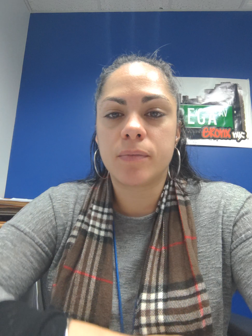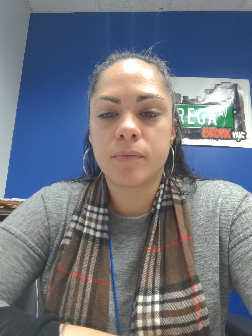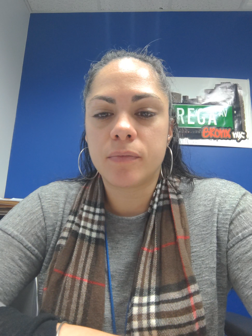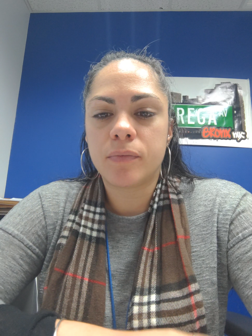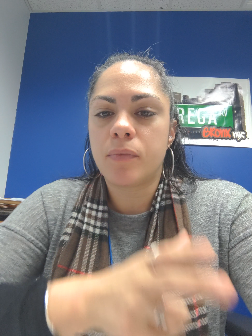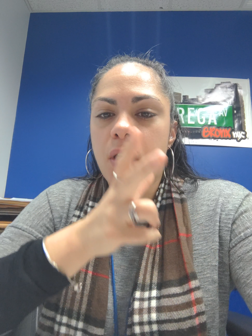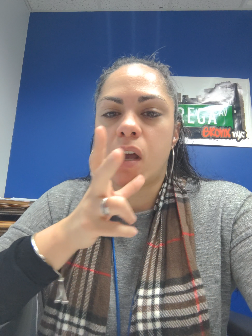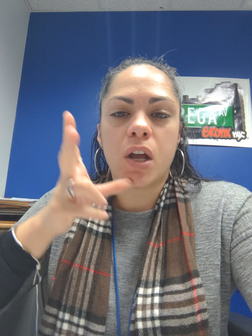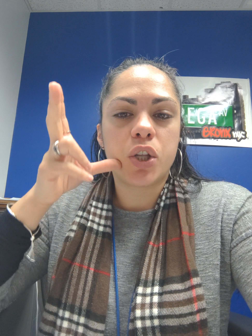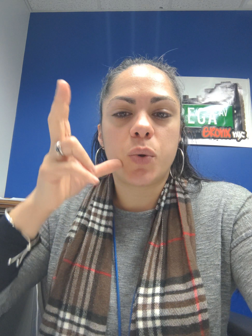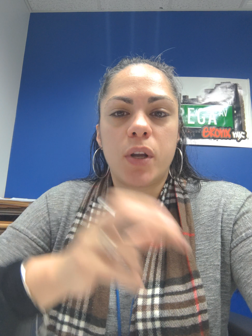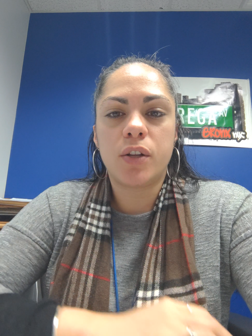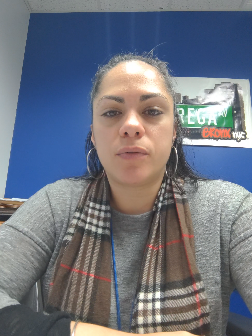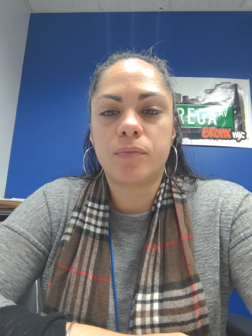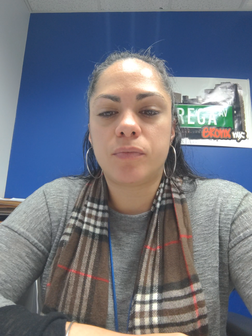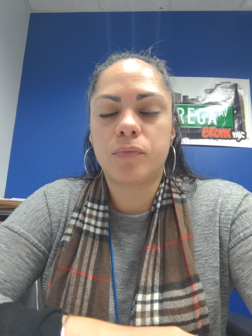underwear